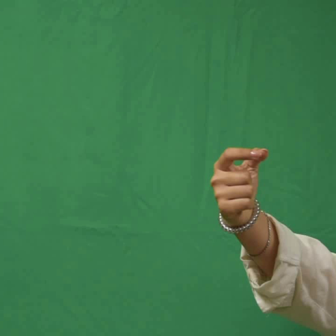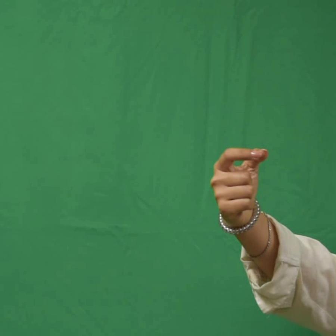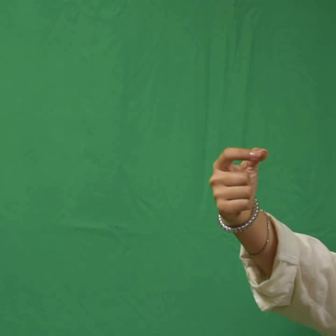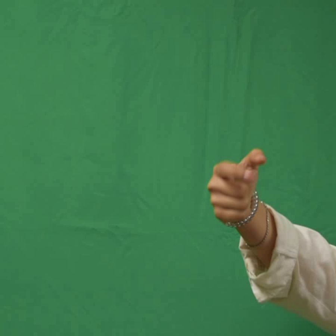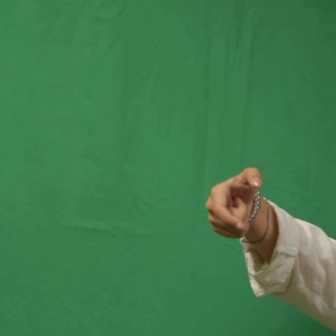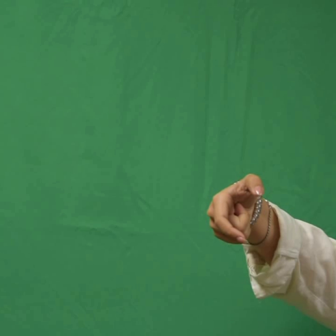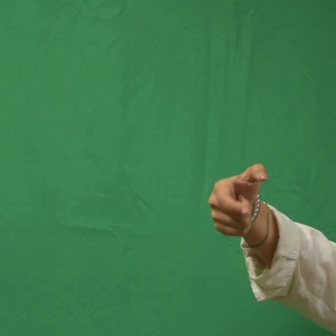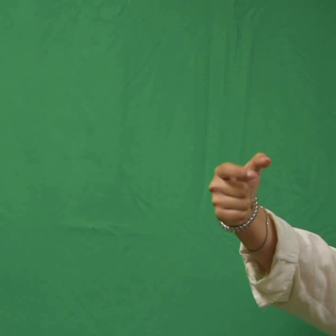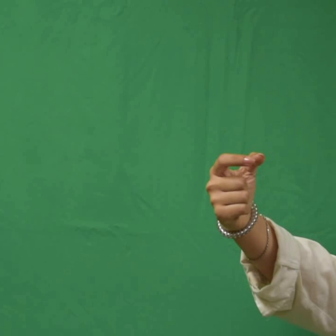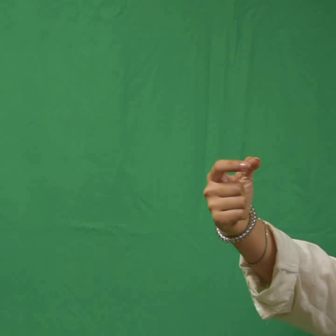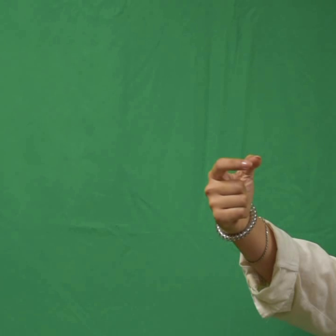Q